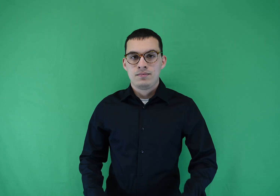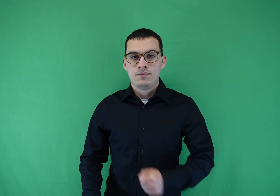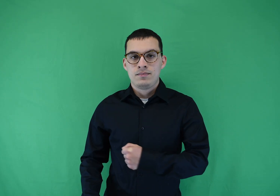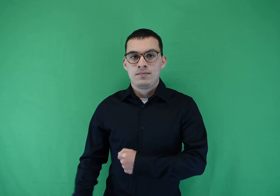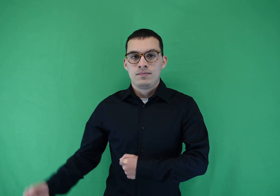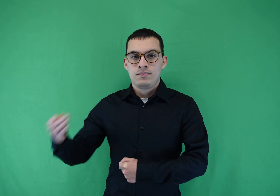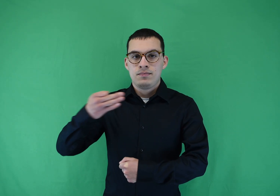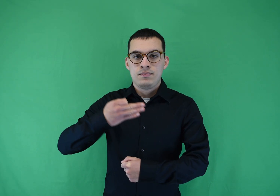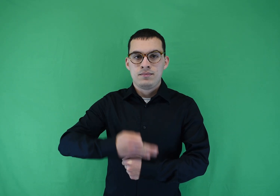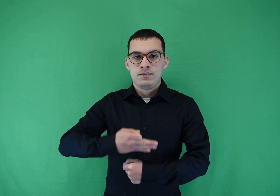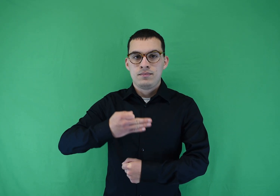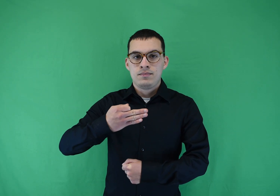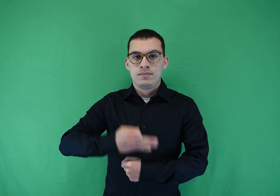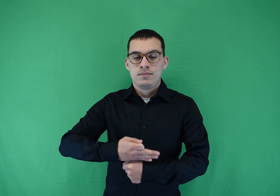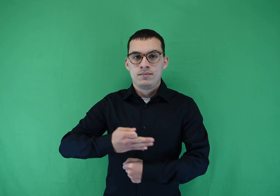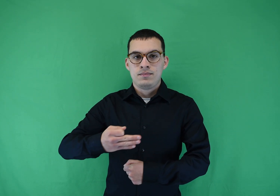ahora